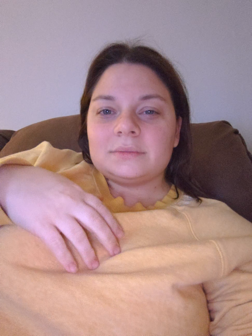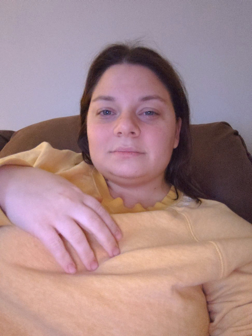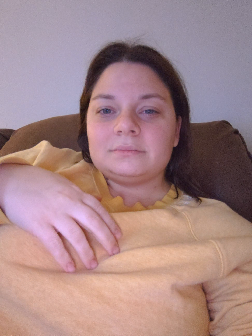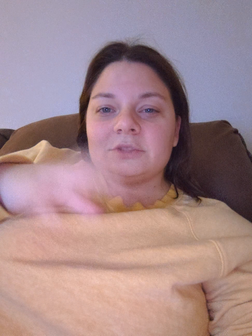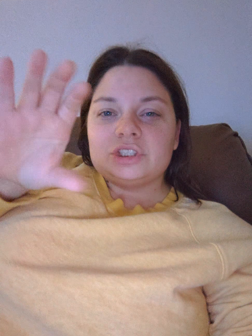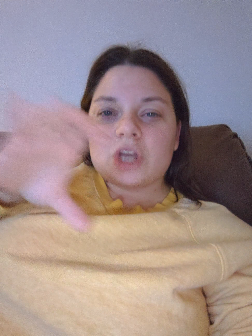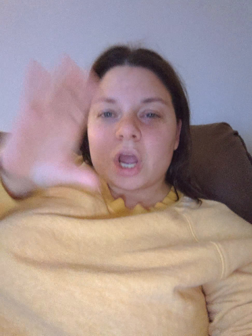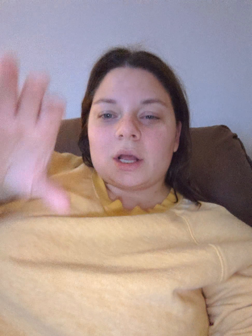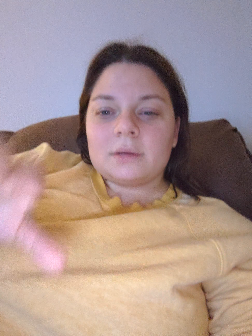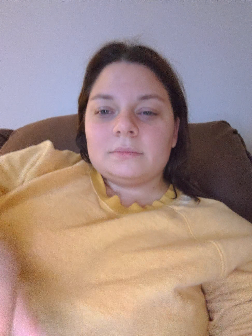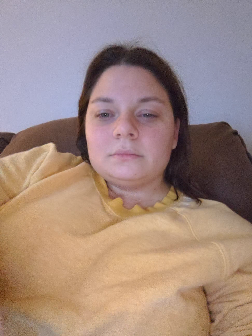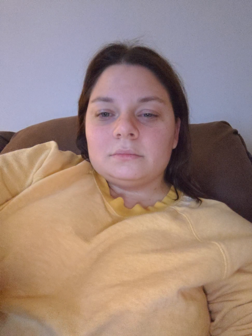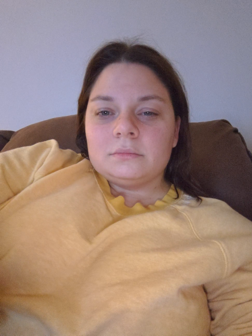chocolate